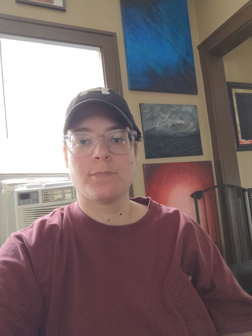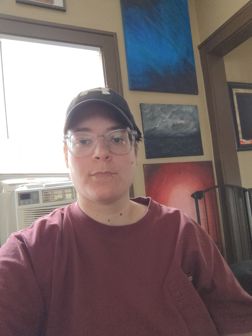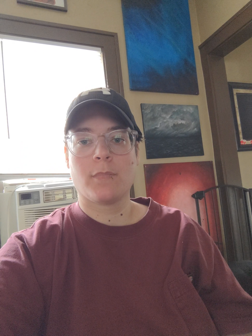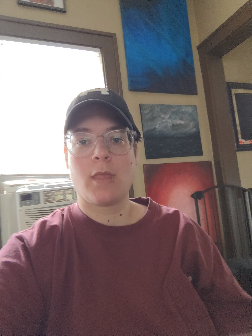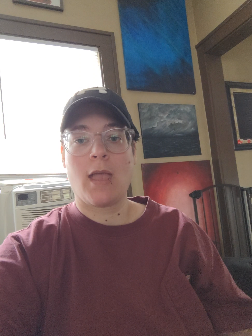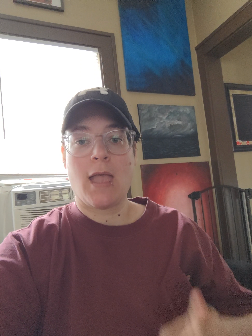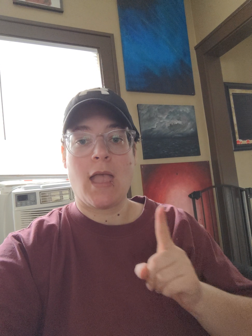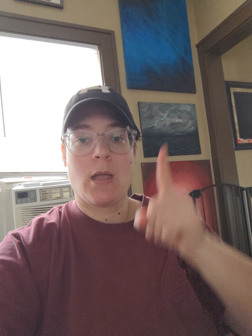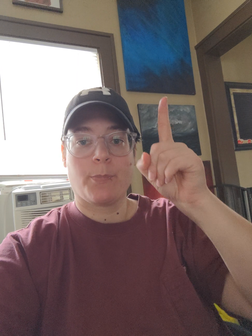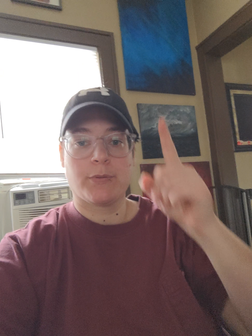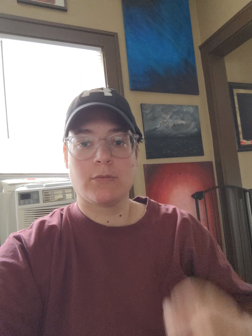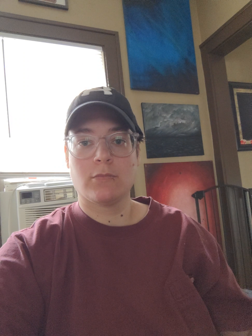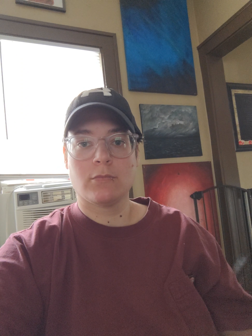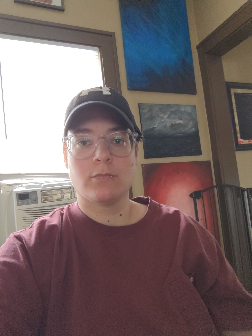up